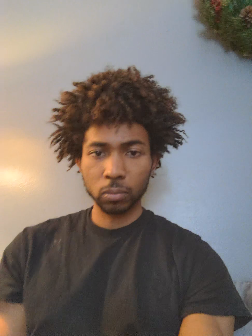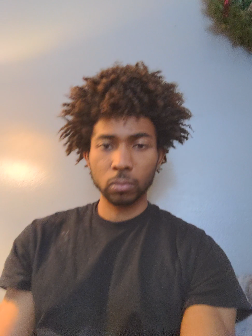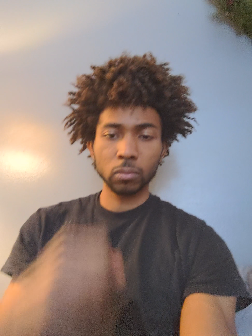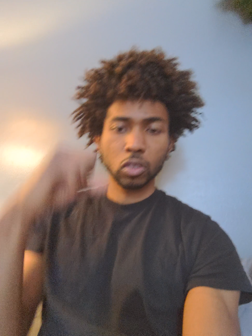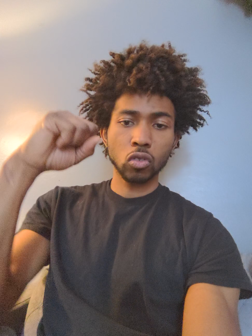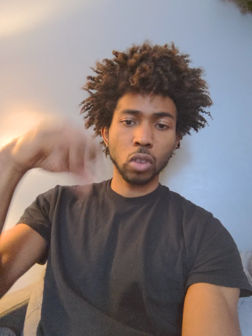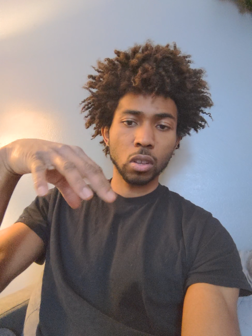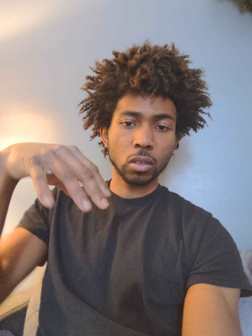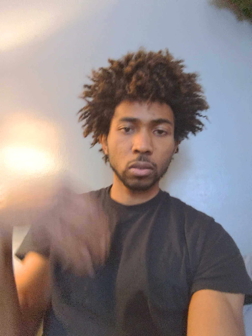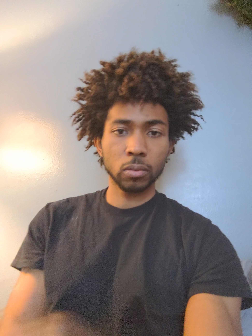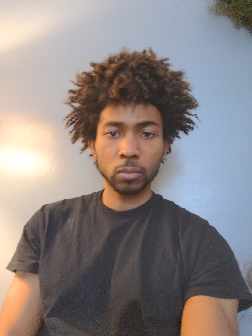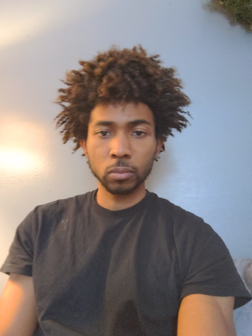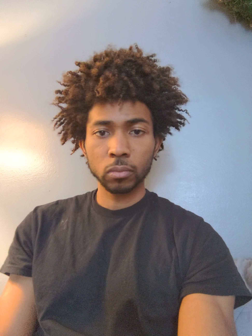drop